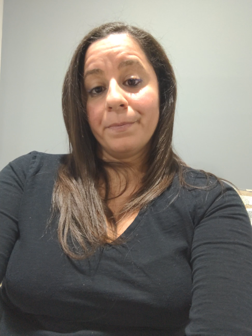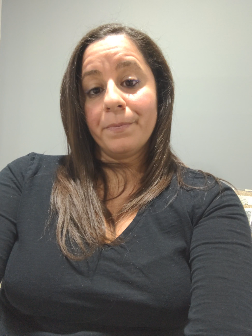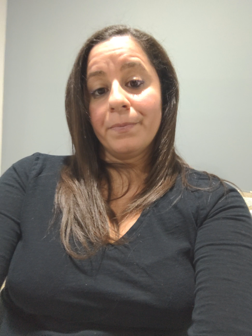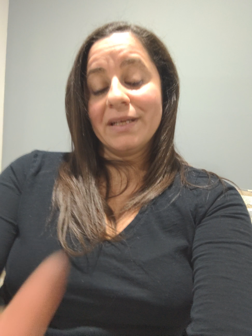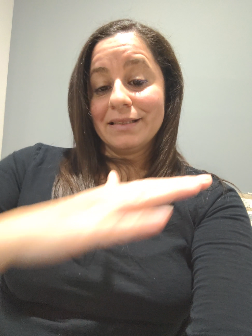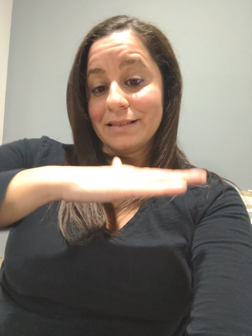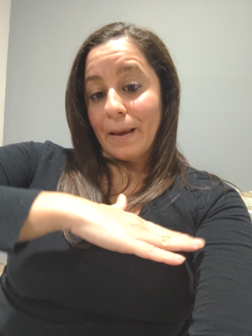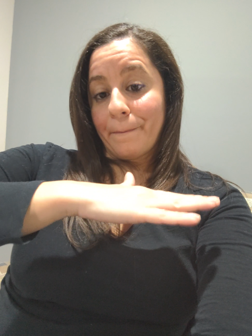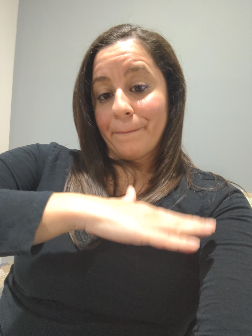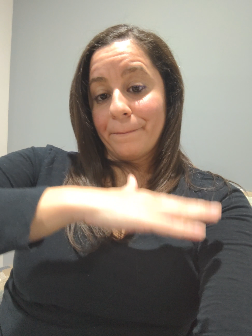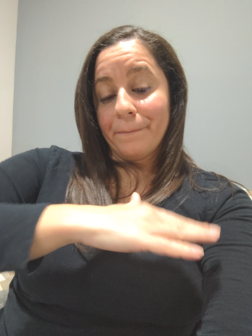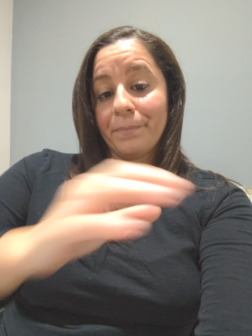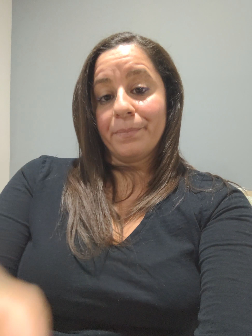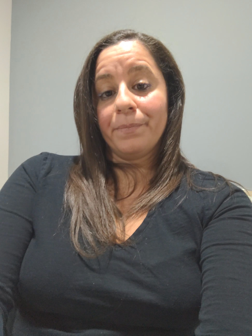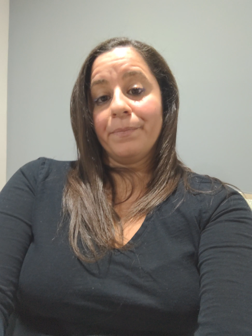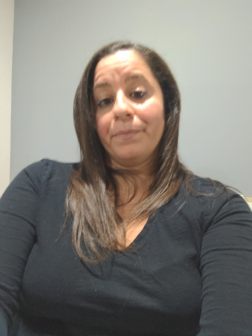table